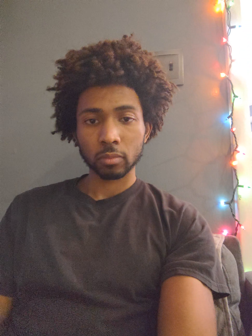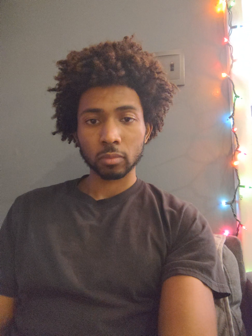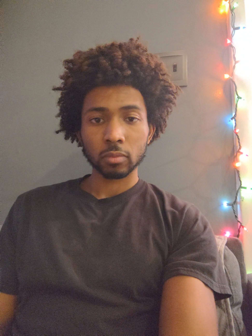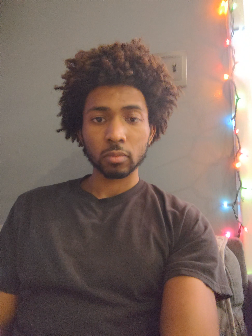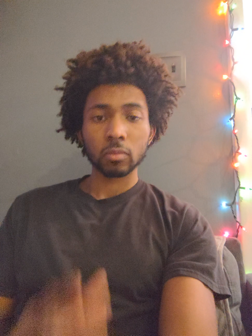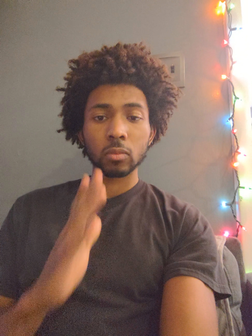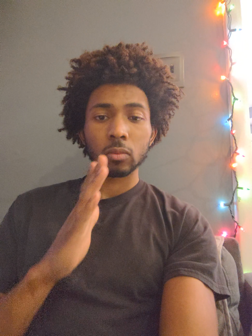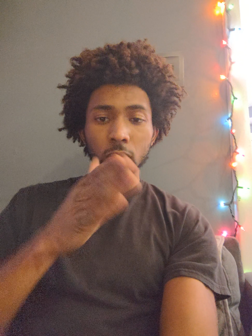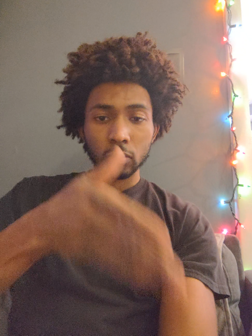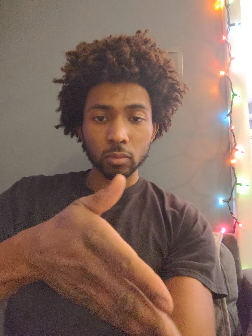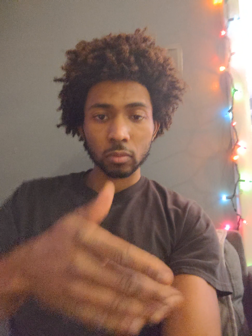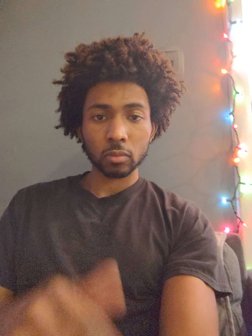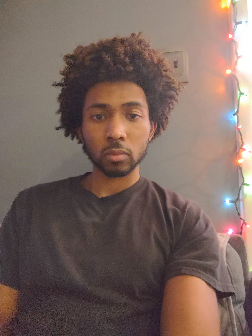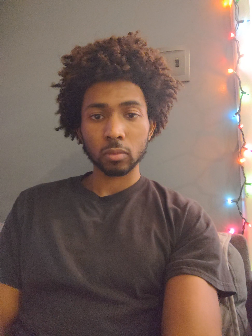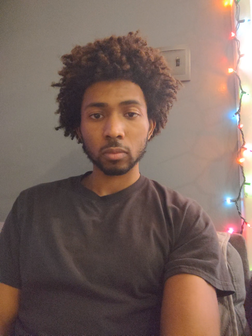after